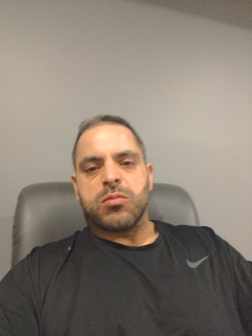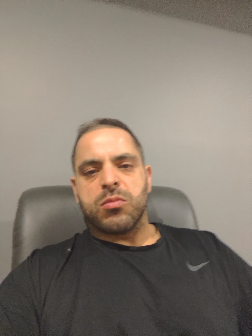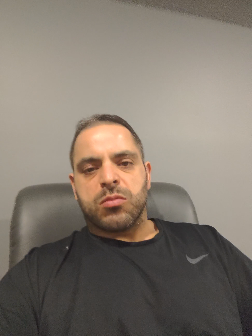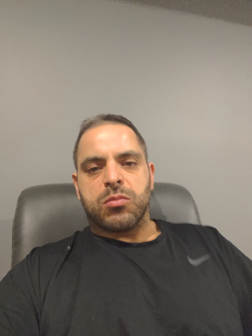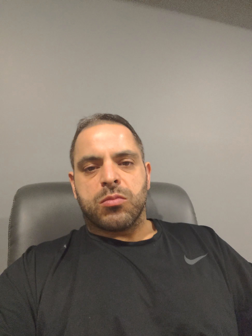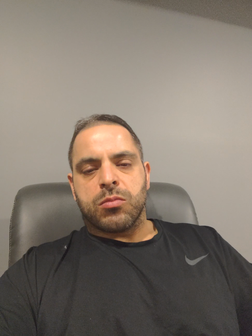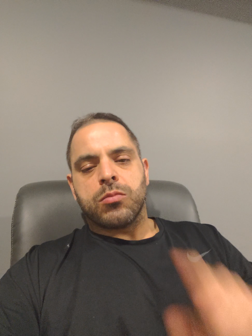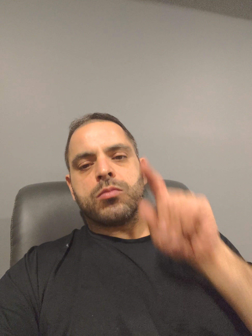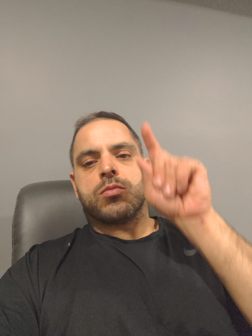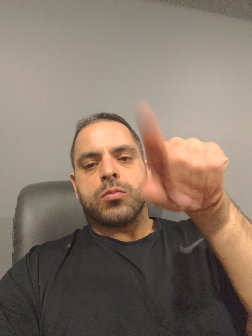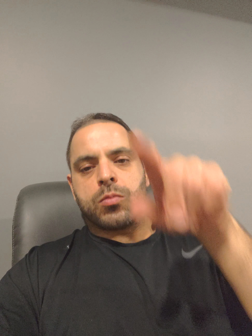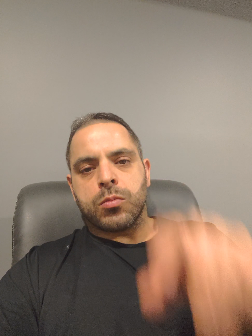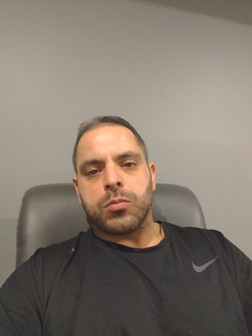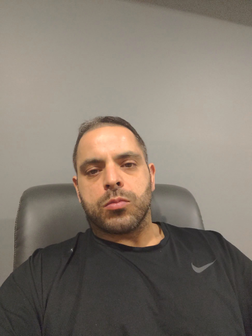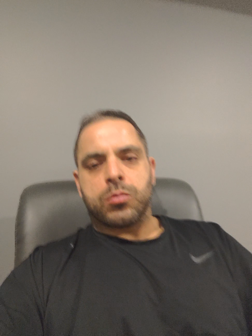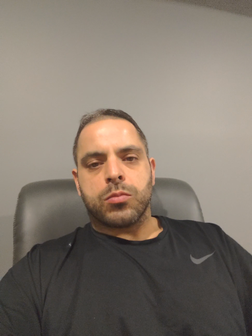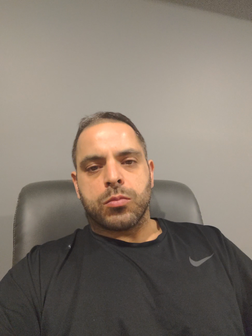go